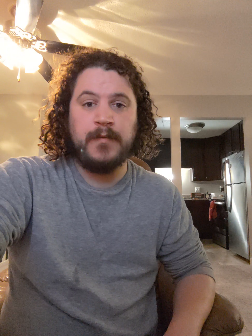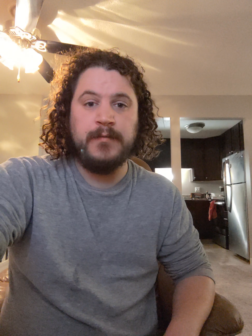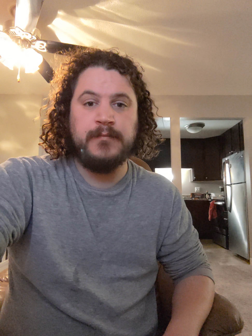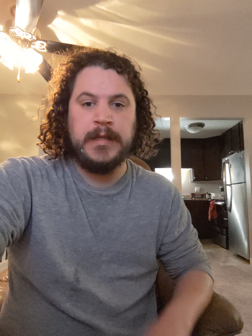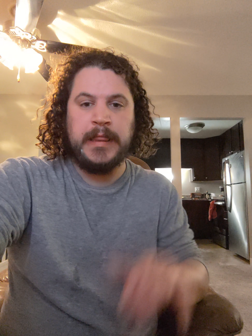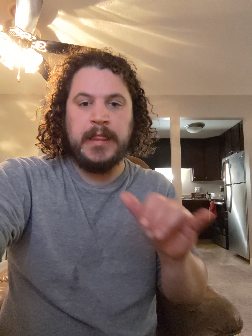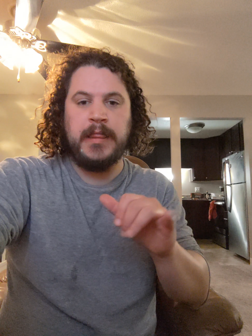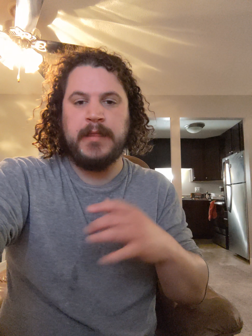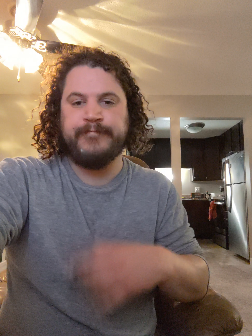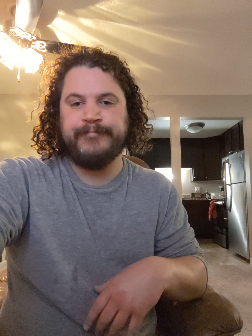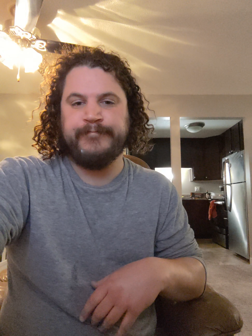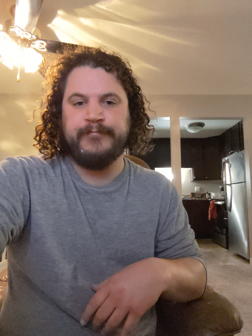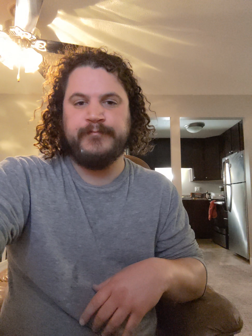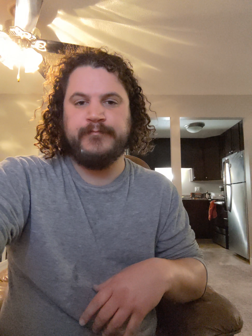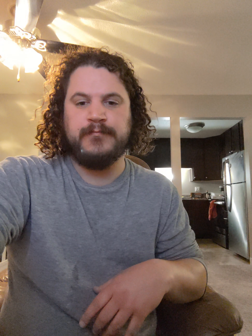like